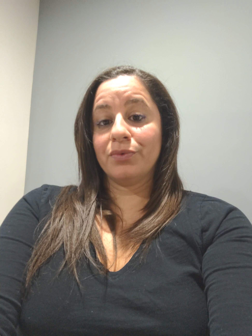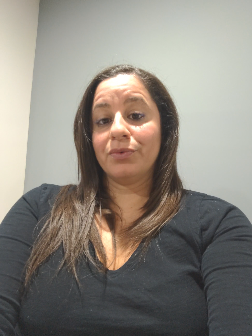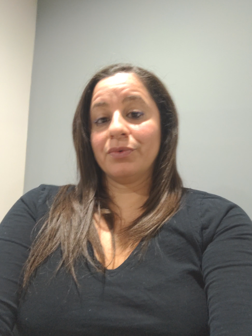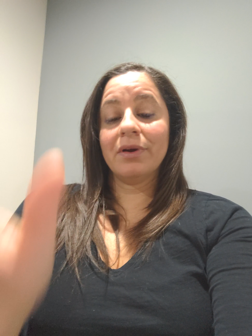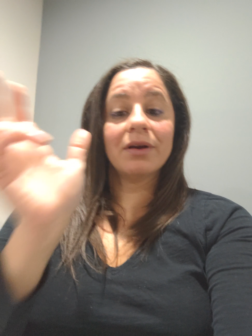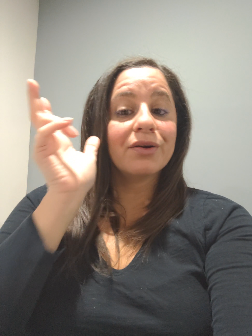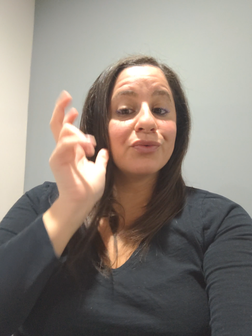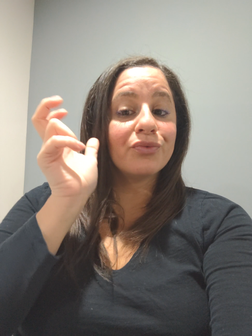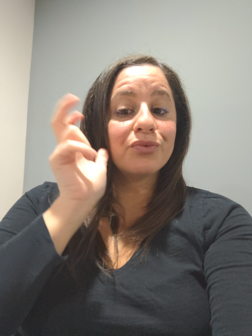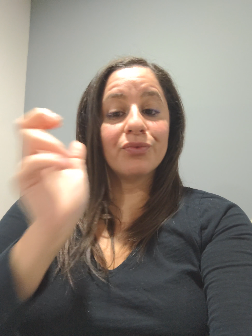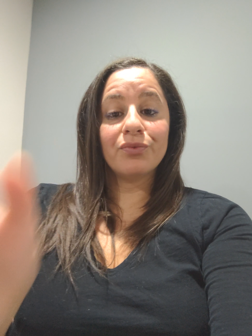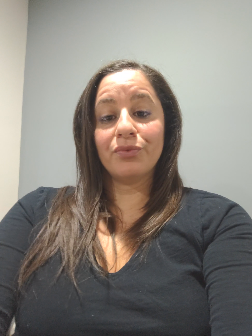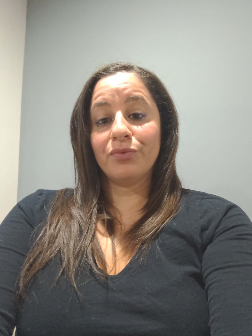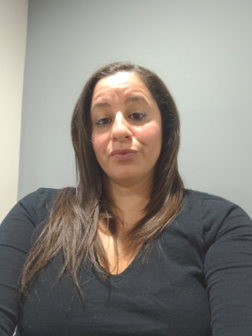hear